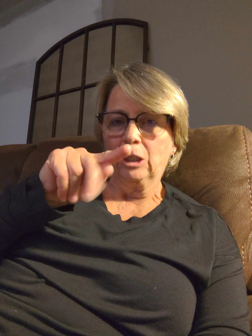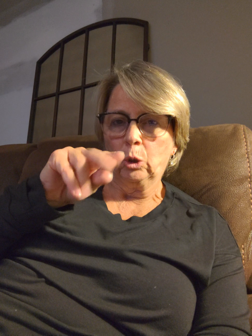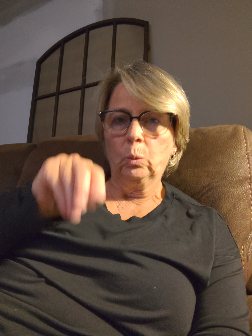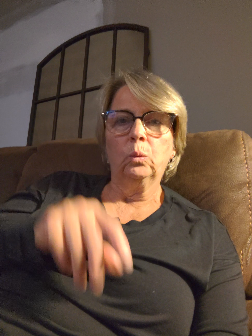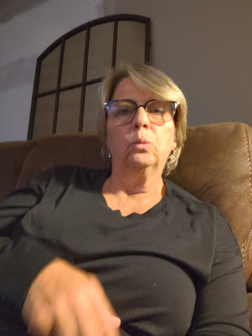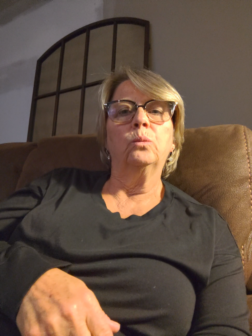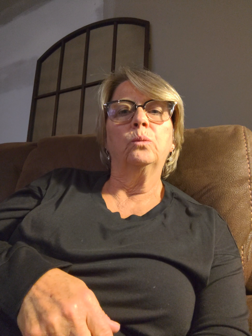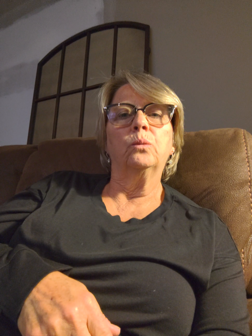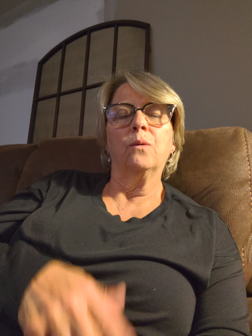into